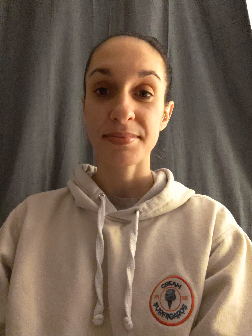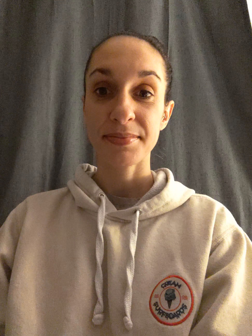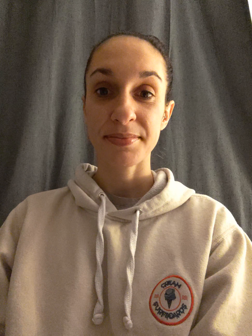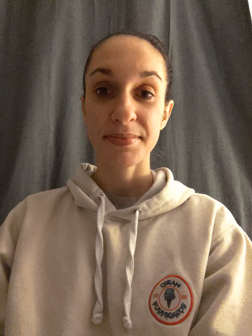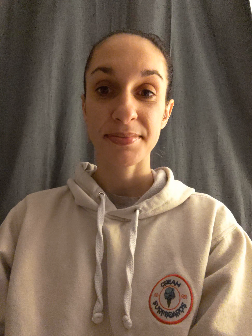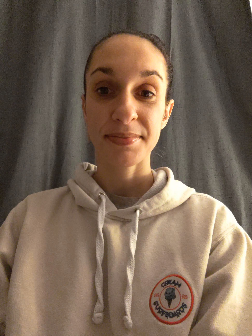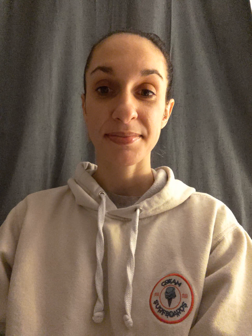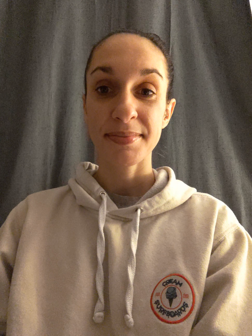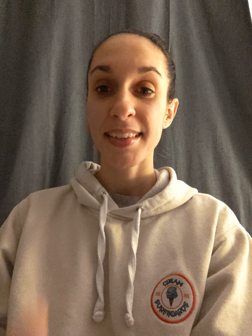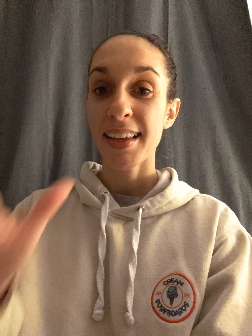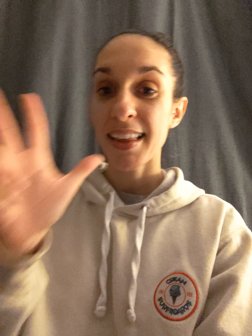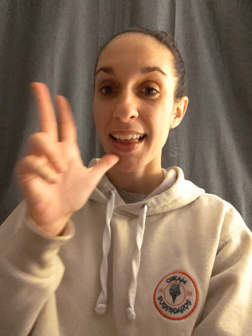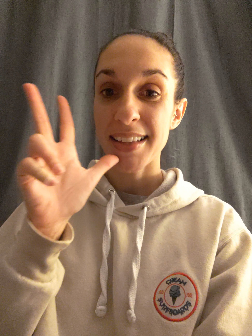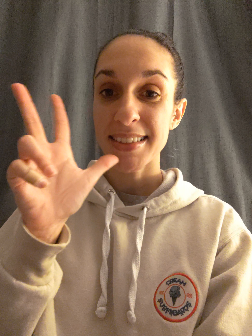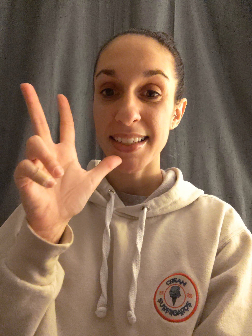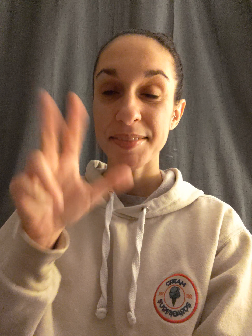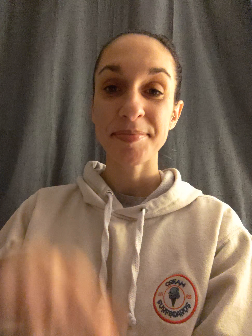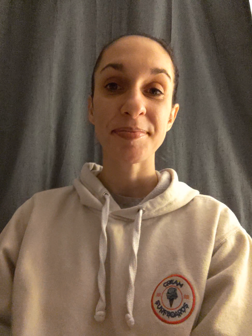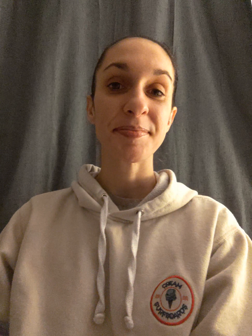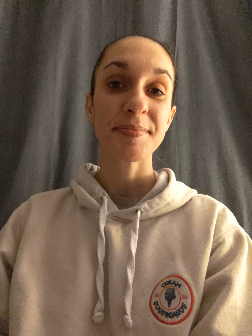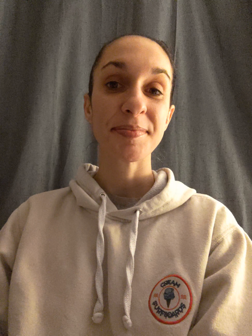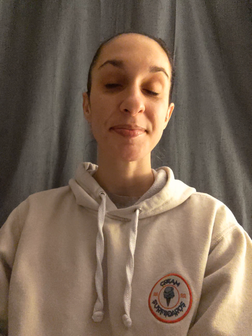hen